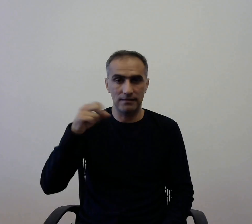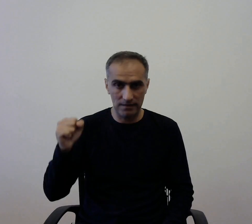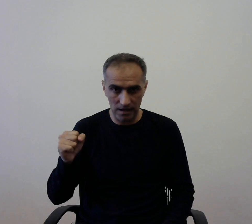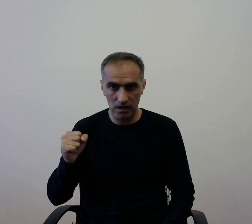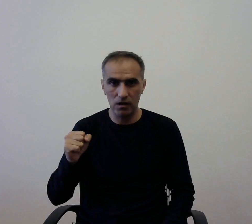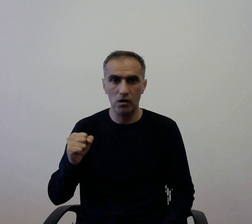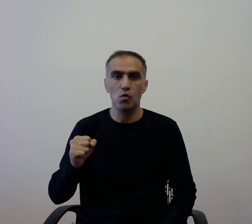A